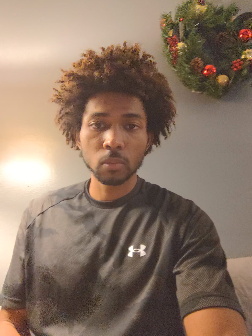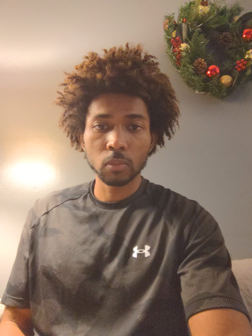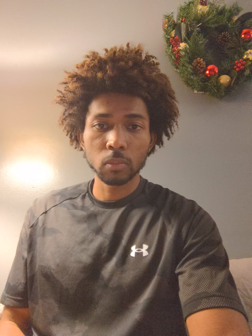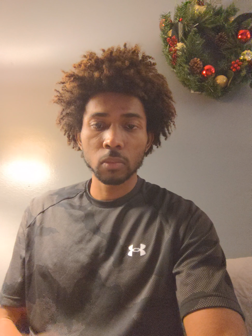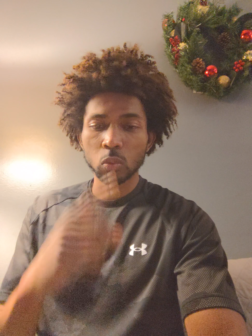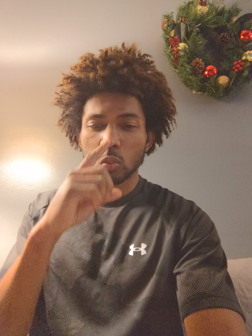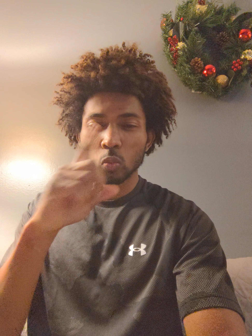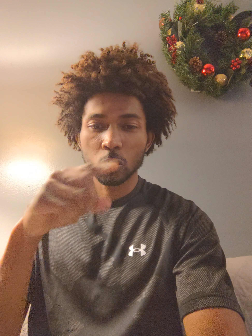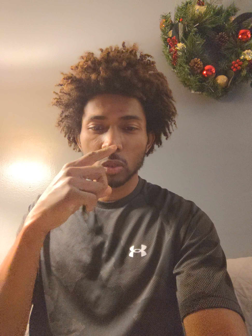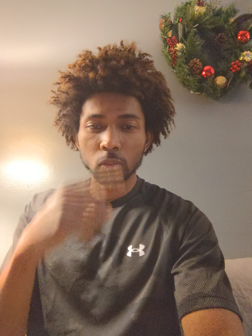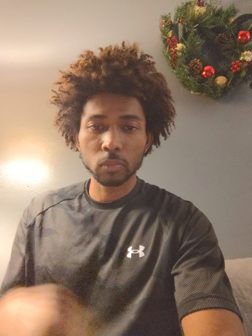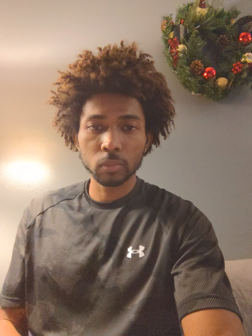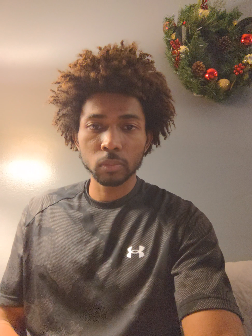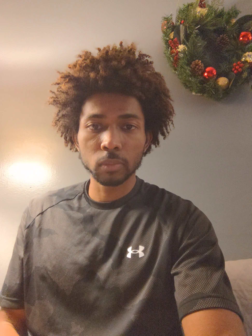noisy